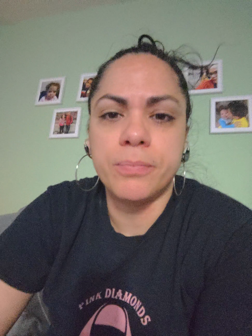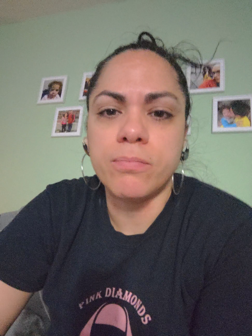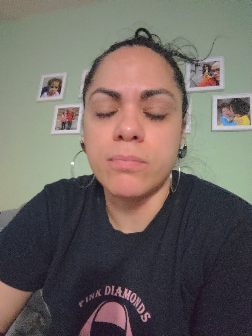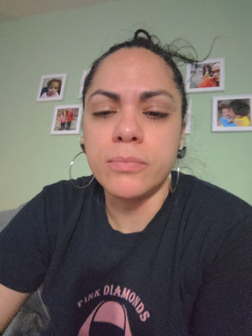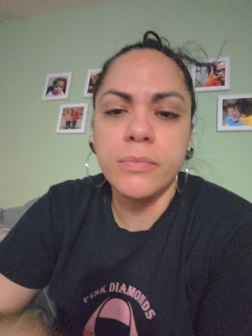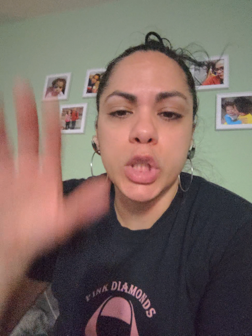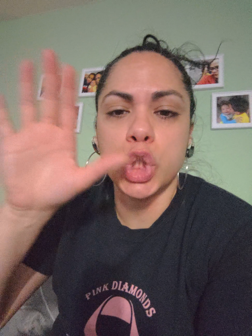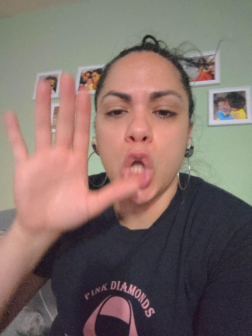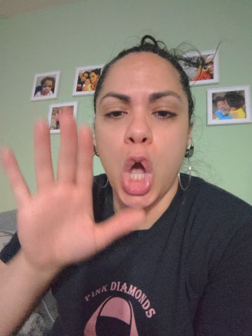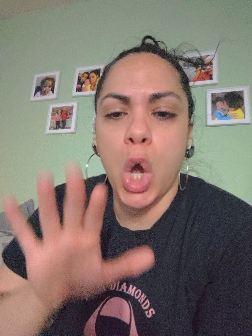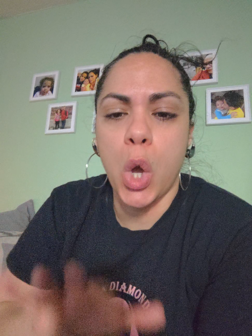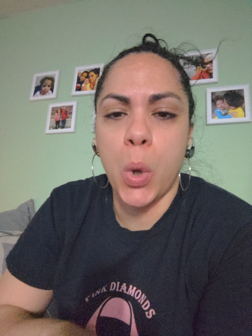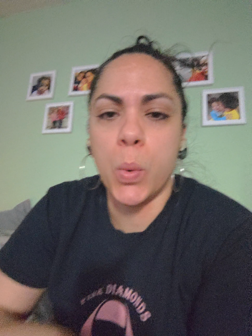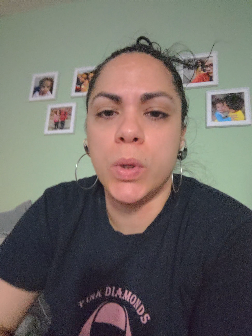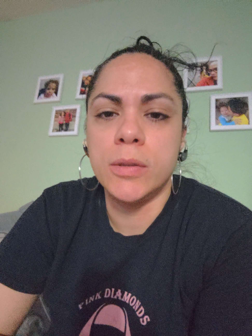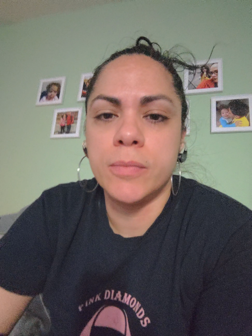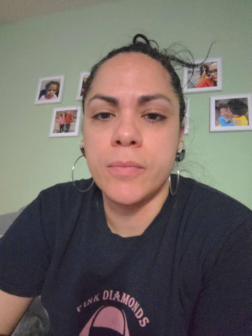snow